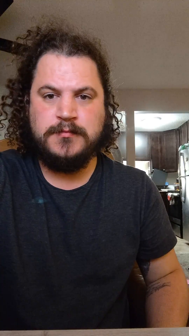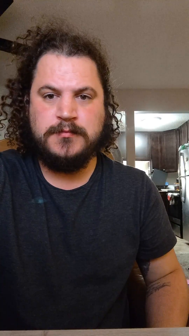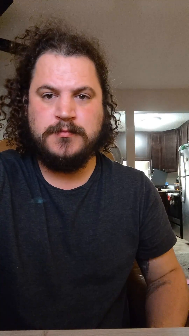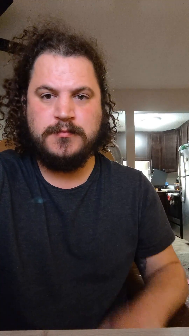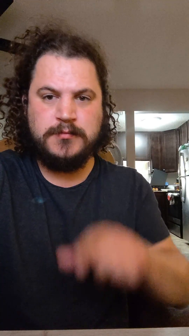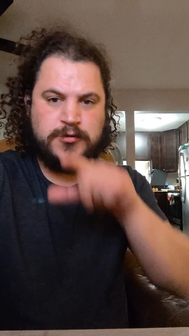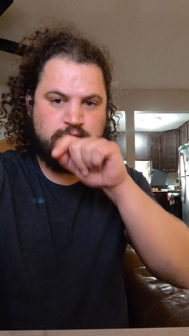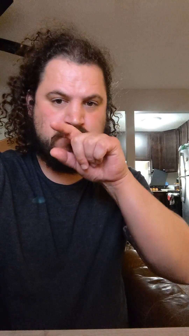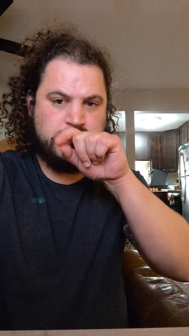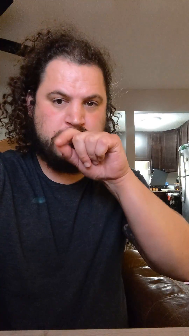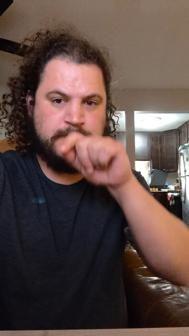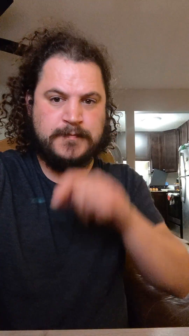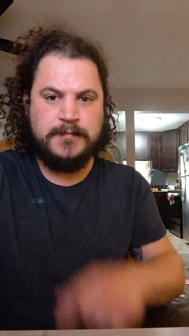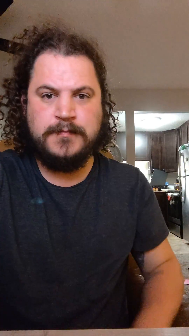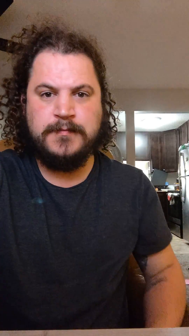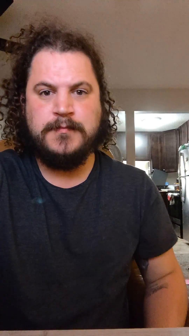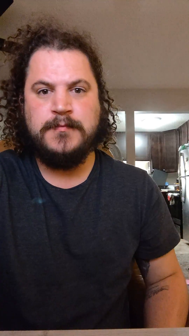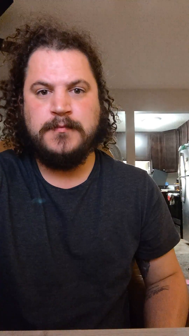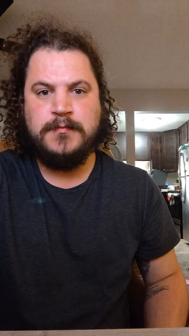chicken